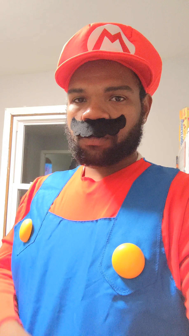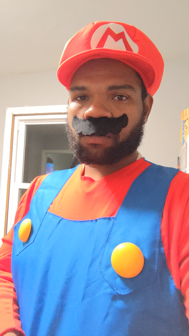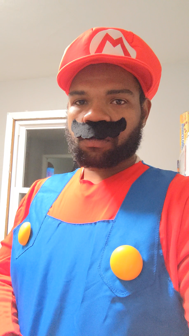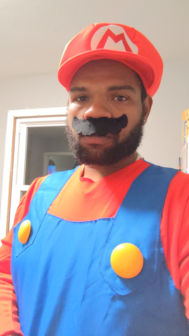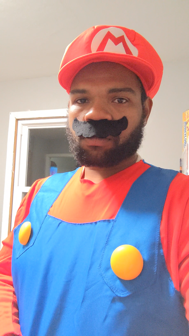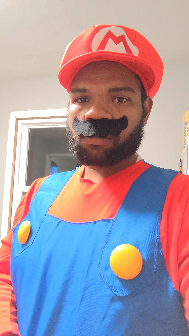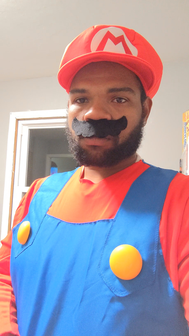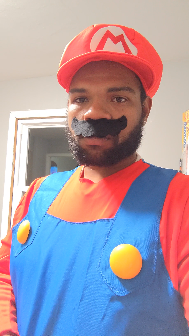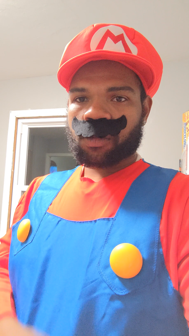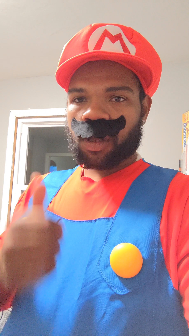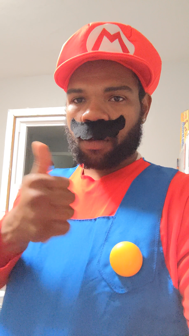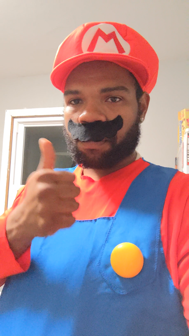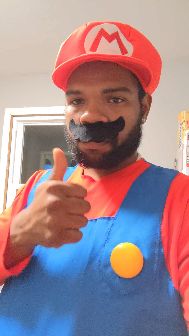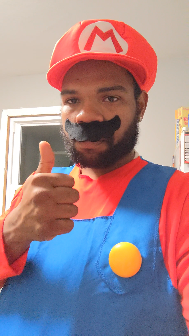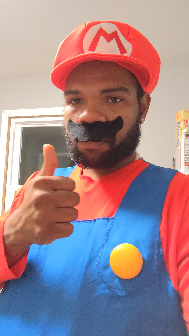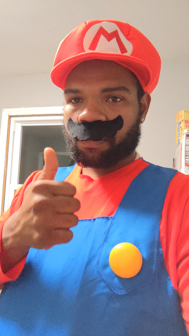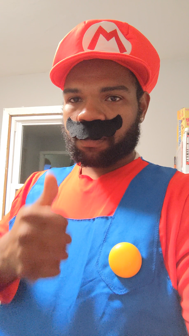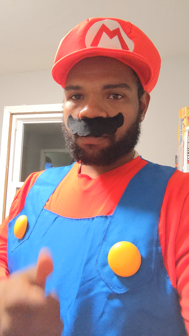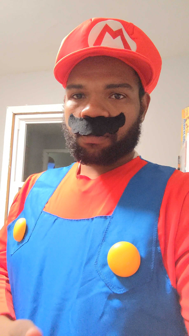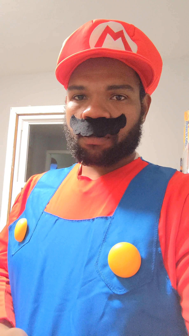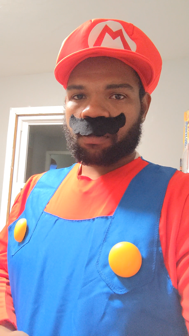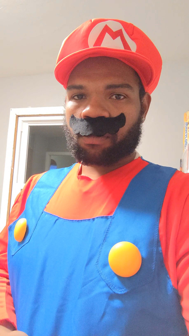help